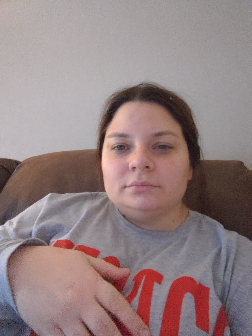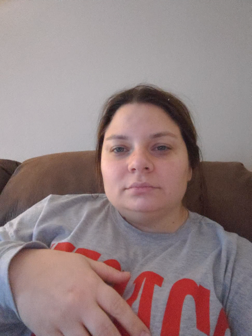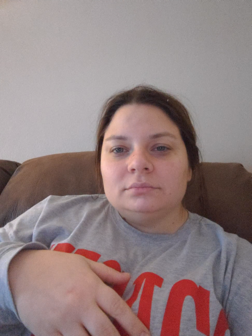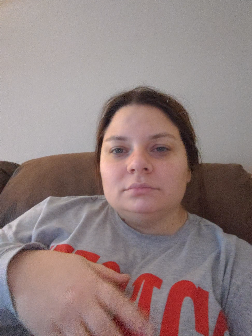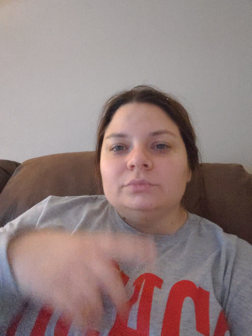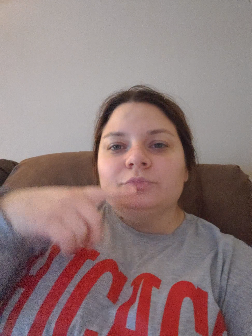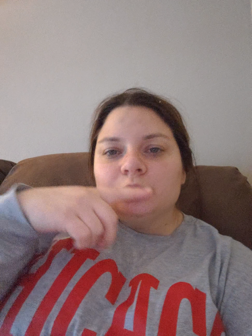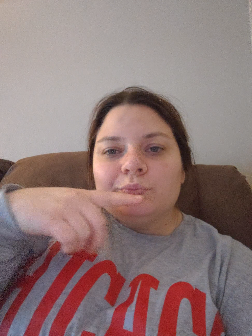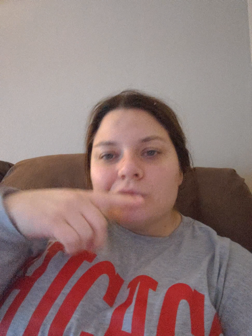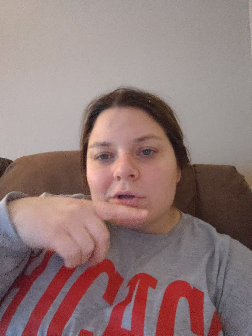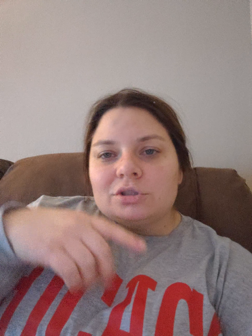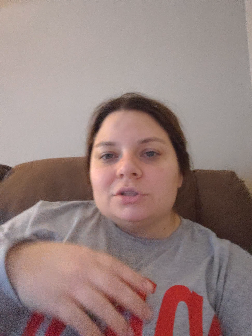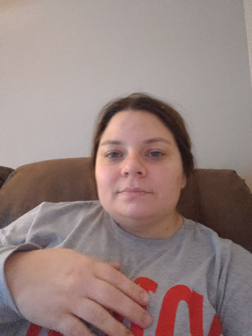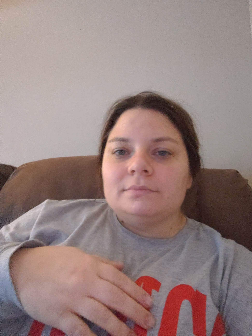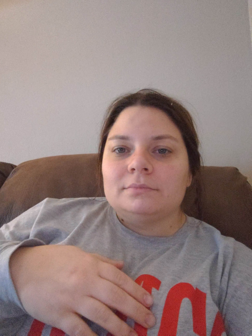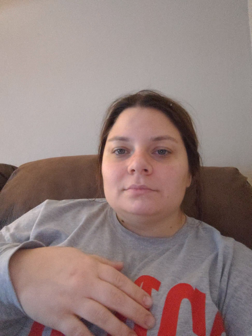toothbrush